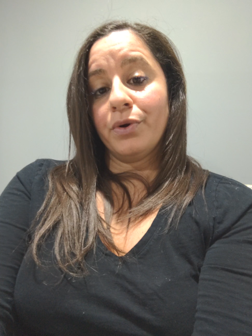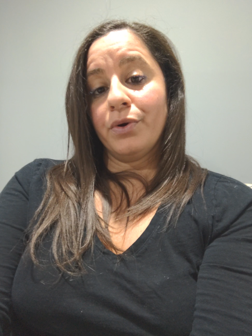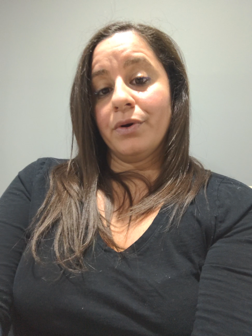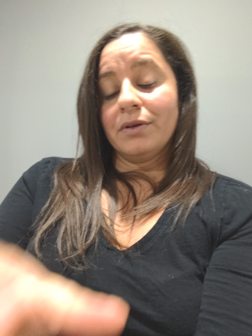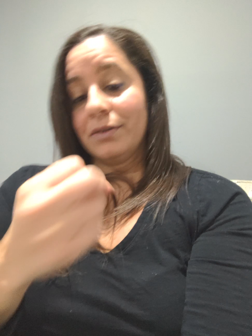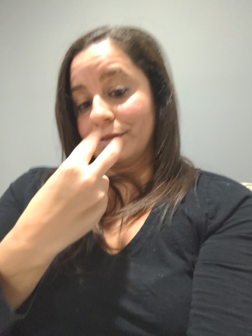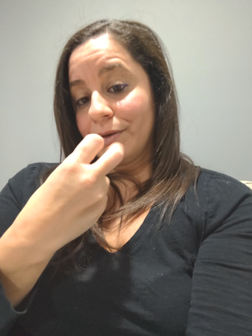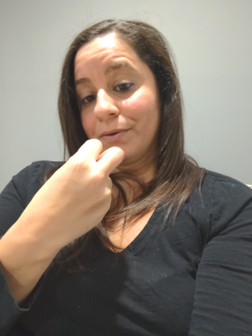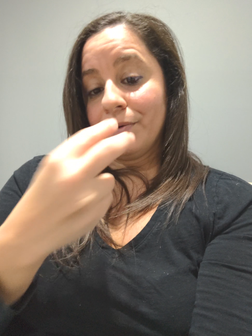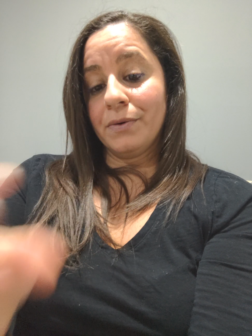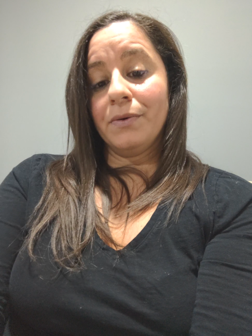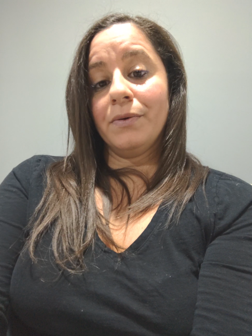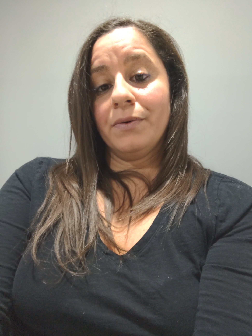snack